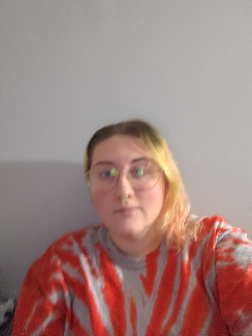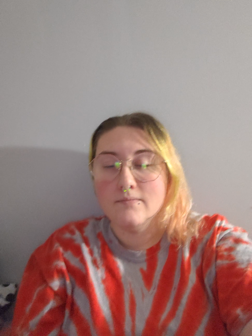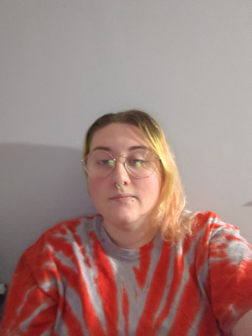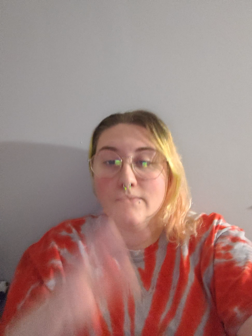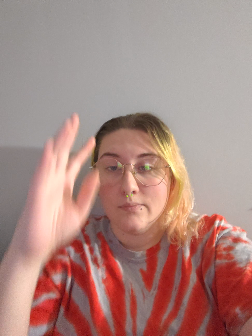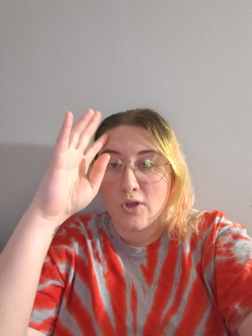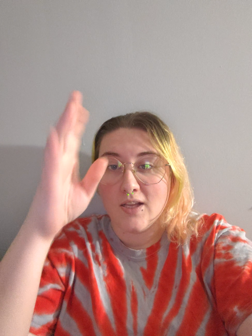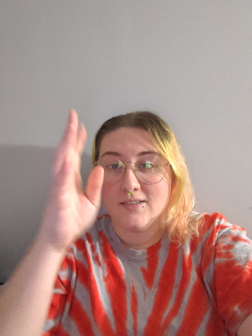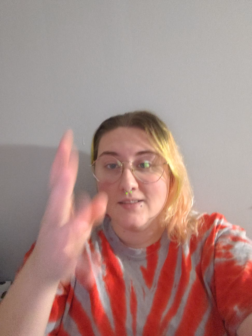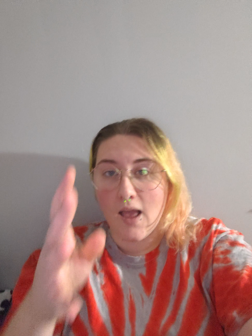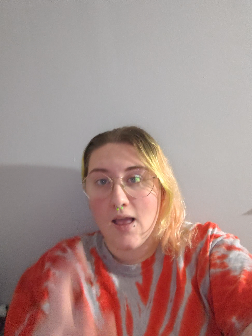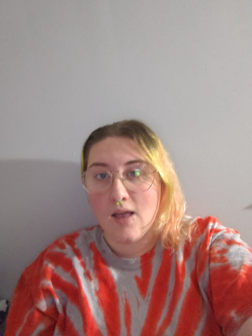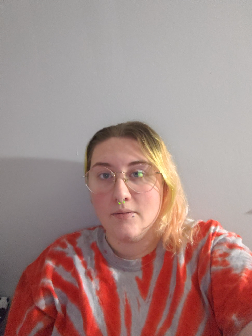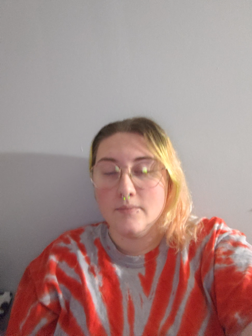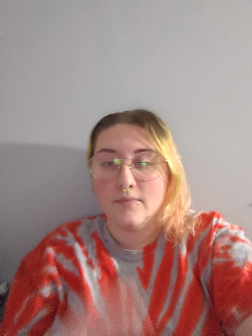pretend